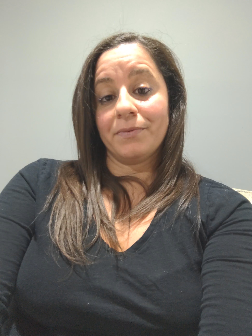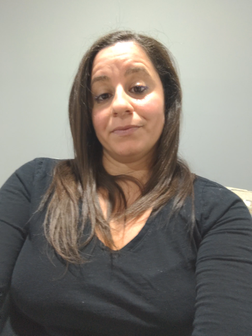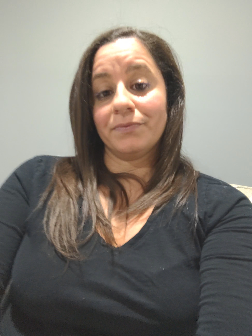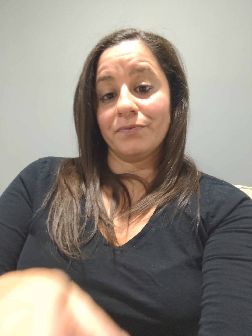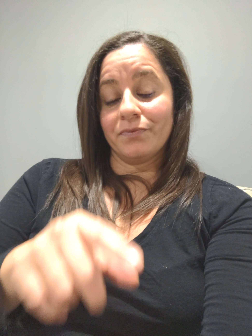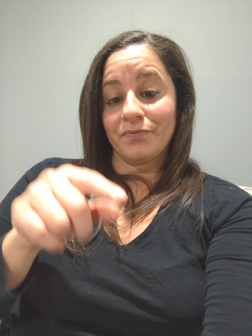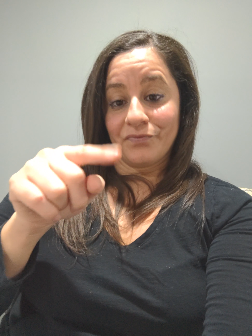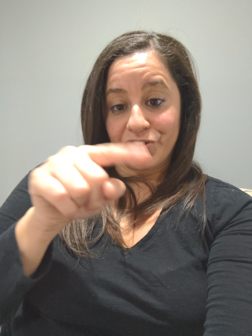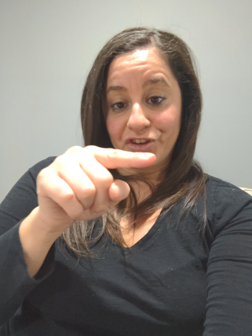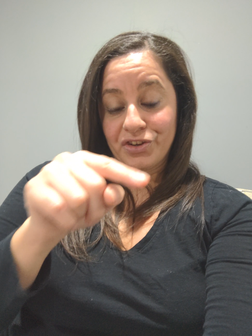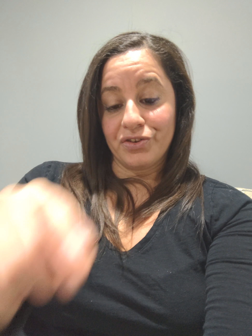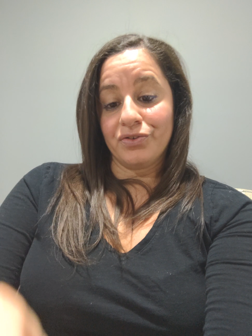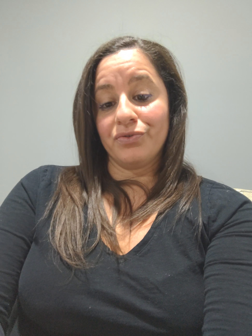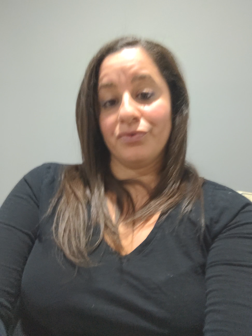finger